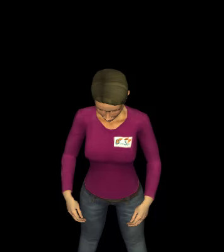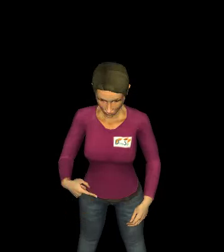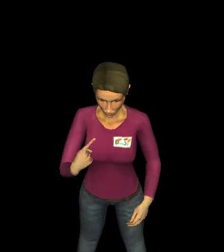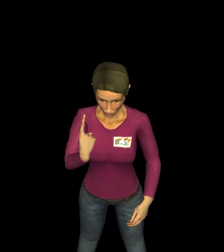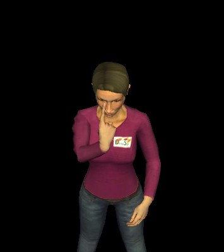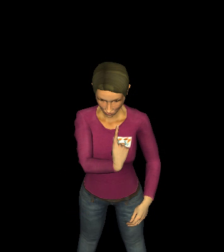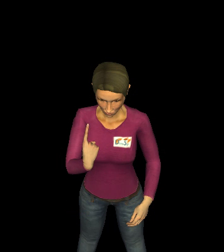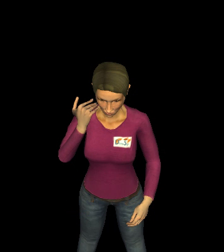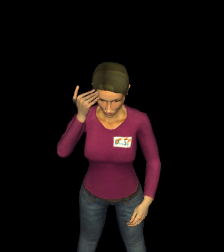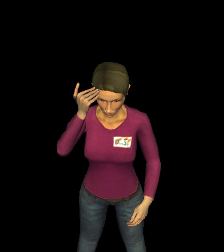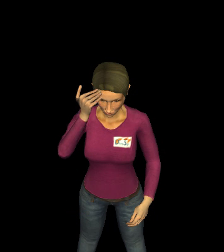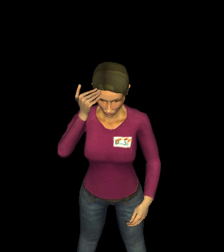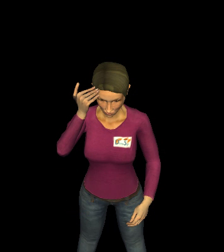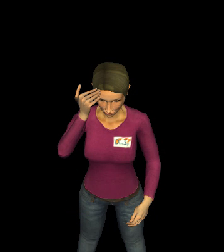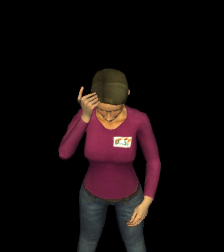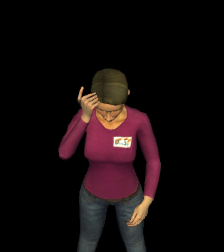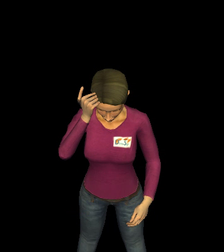رأس